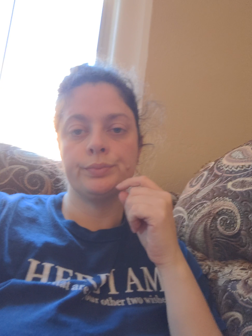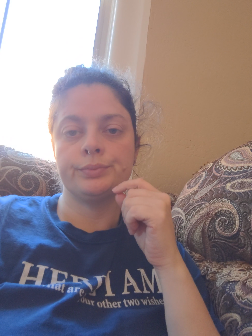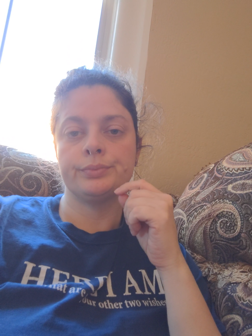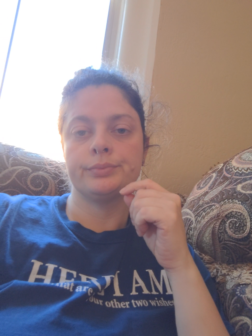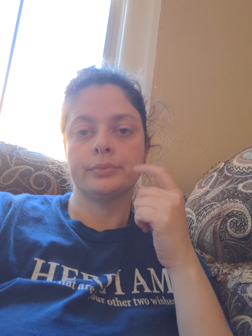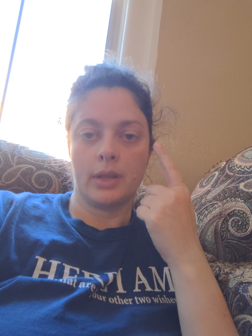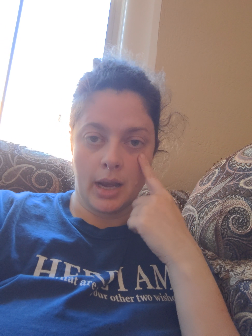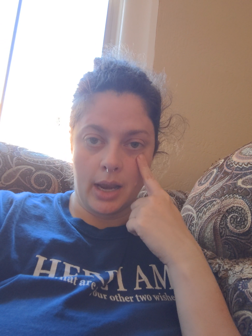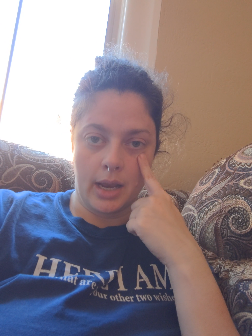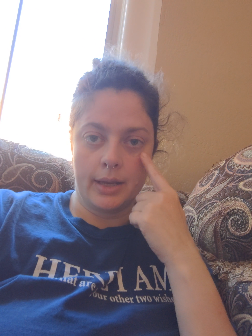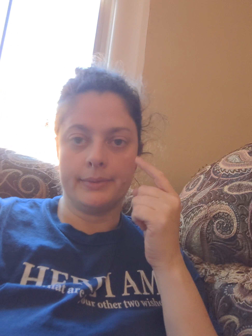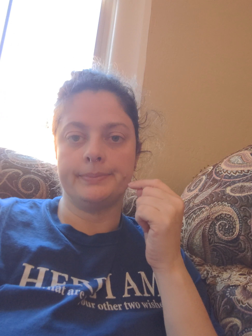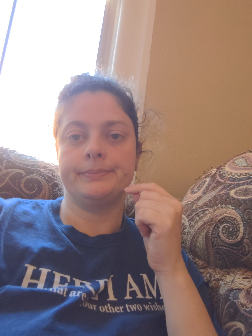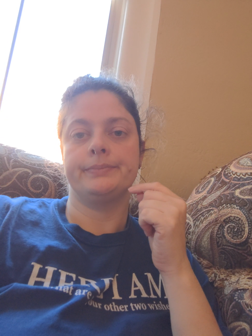eye